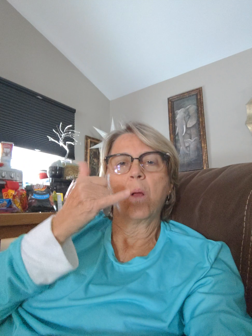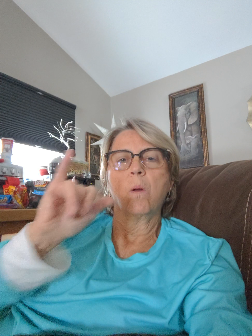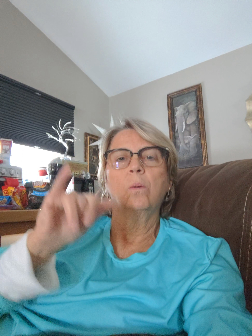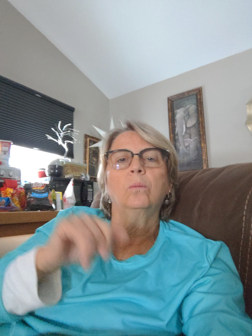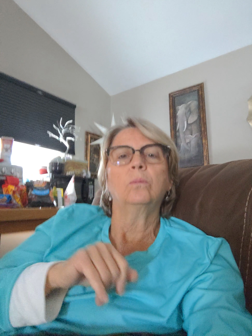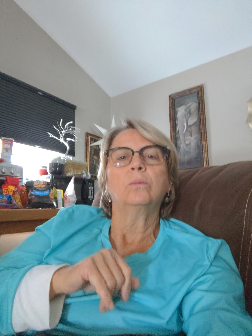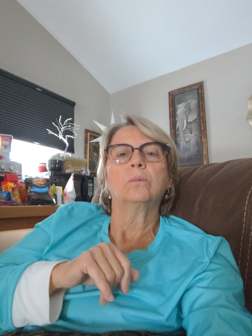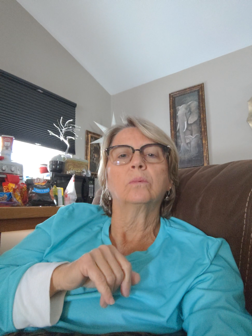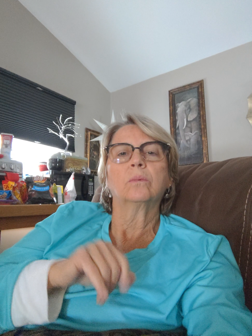yellow